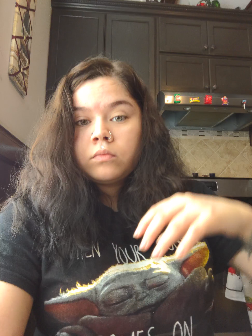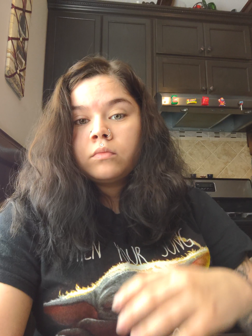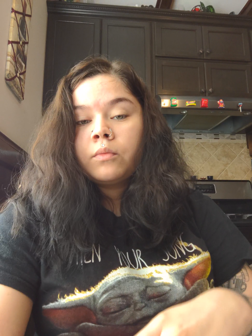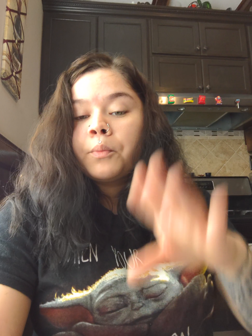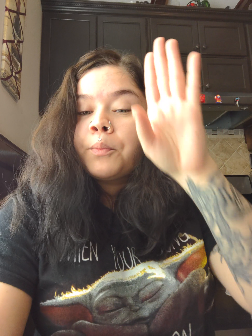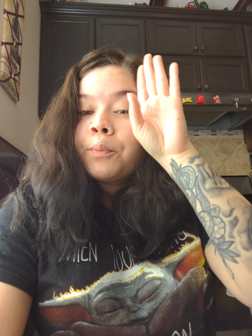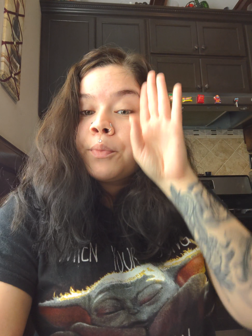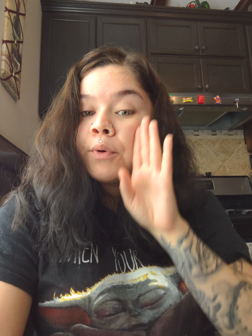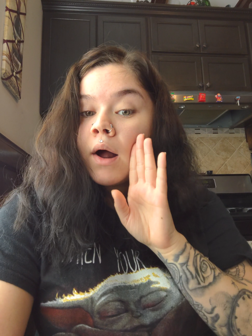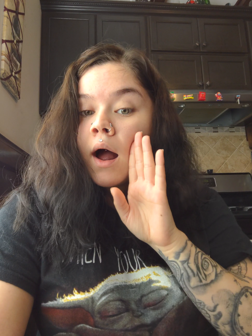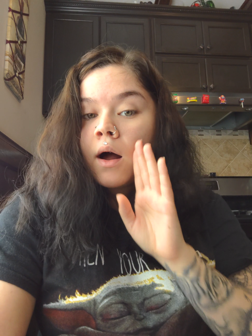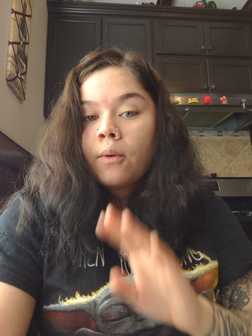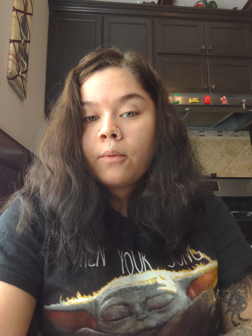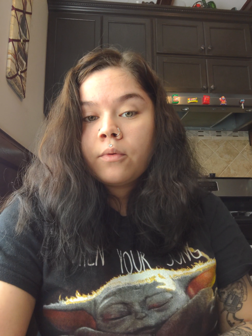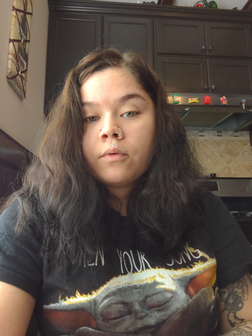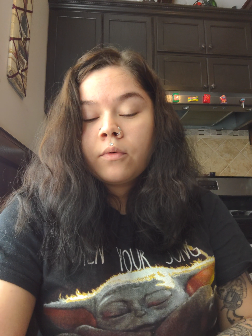brown